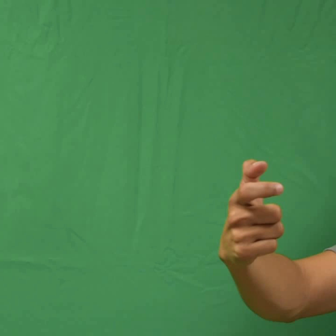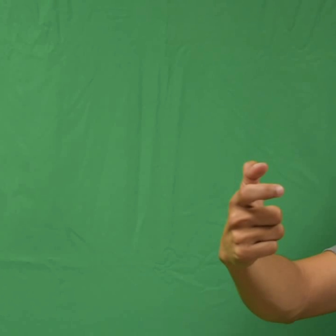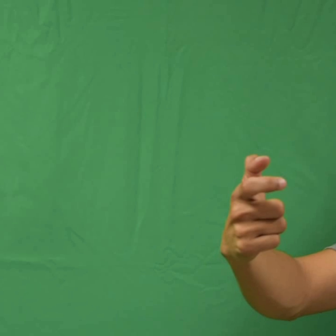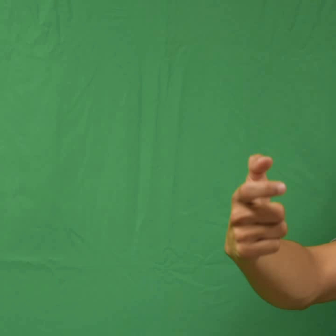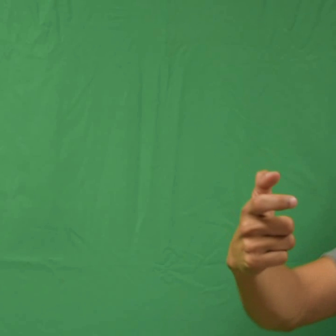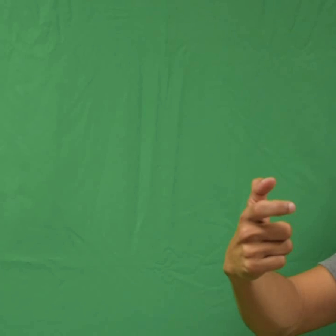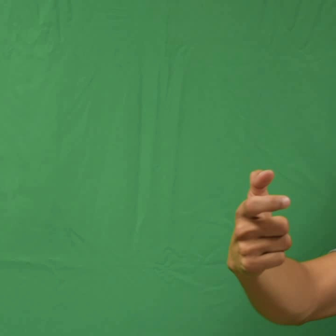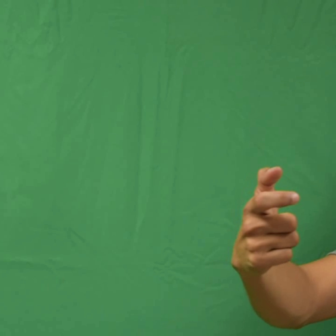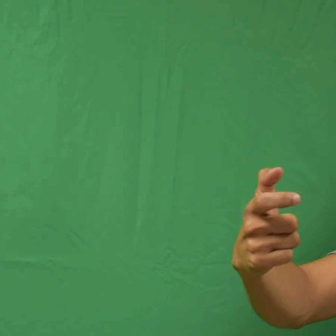X